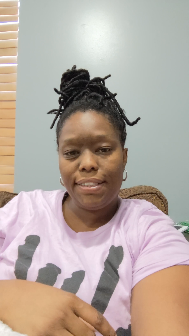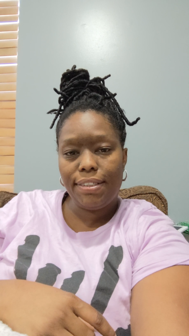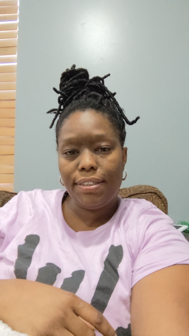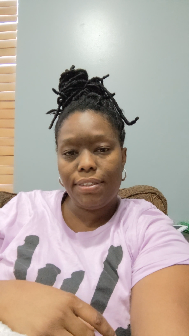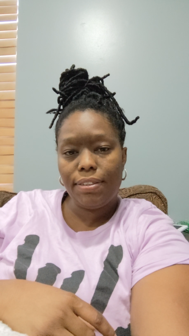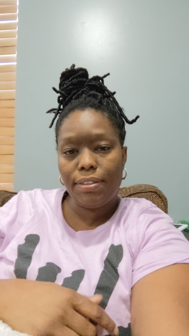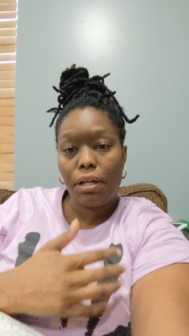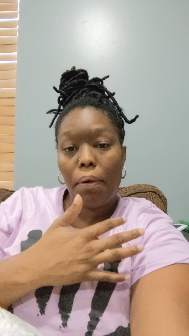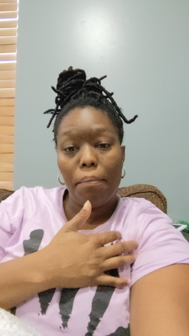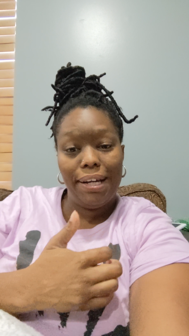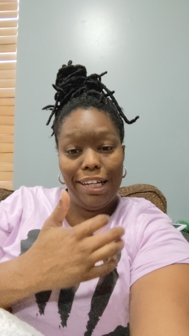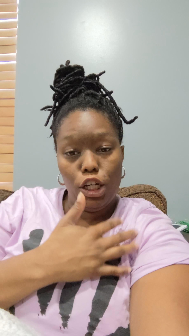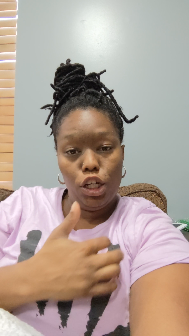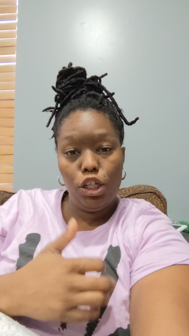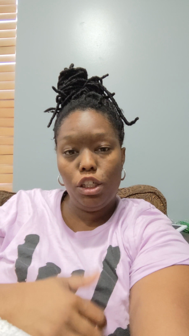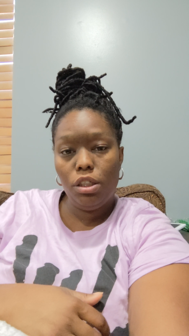bear